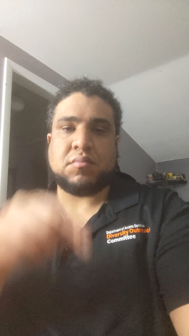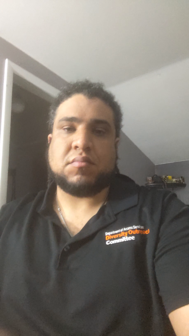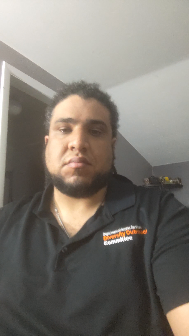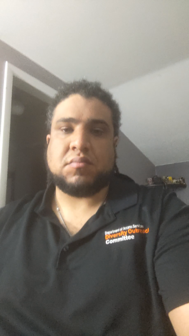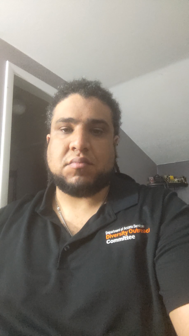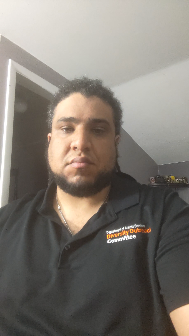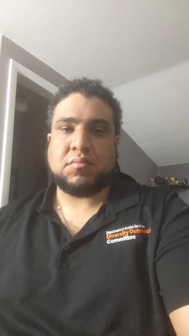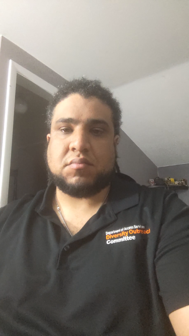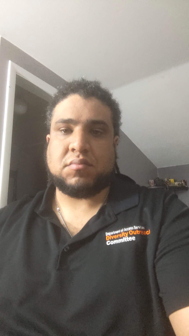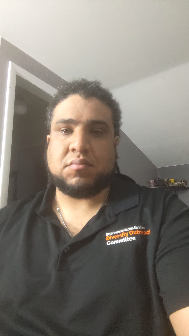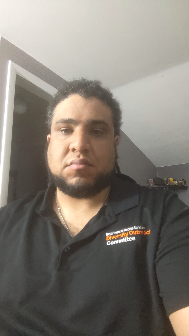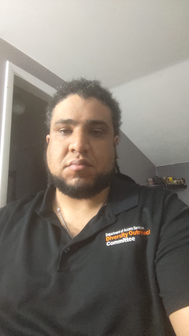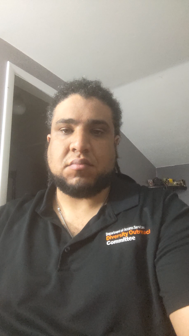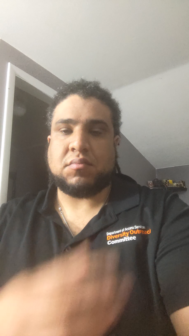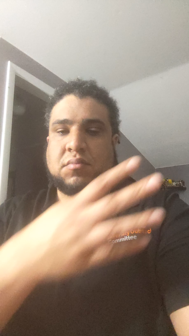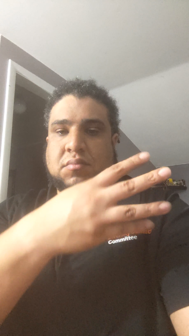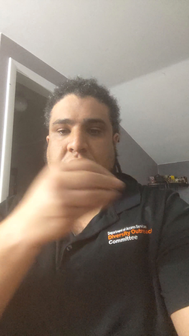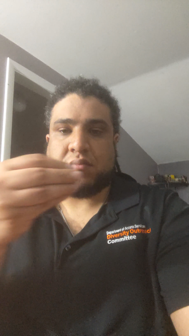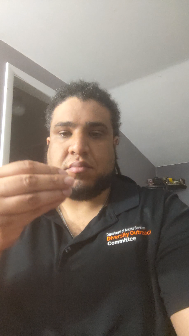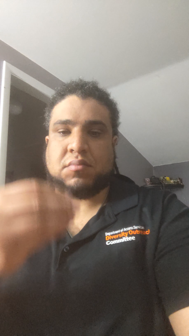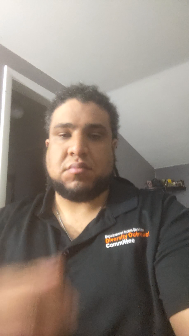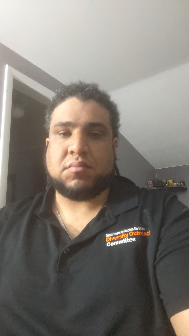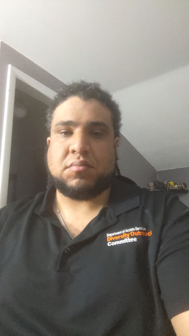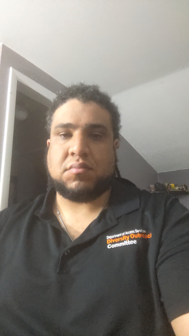and